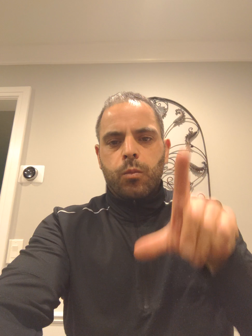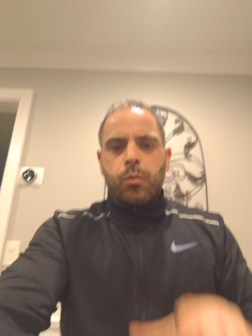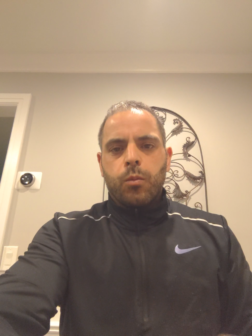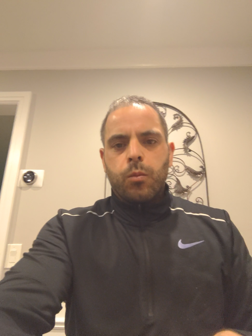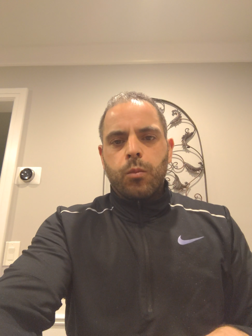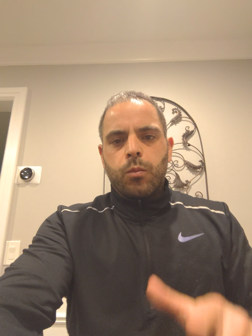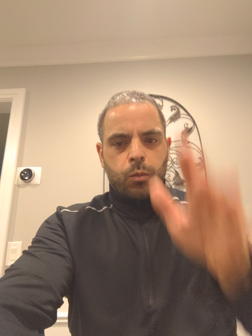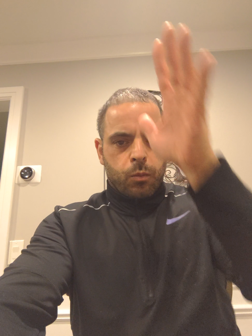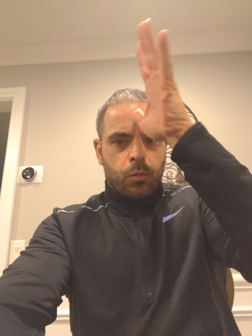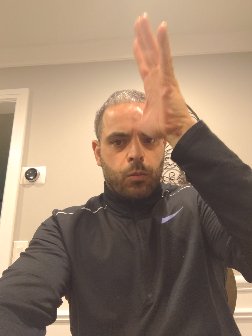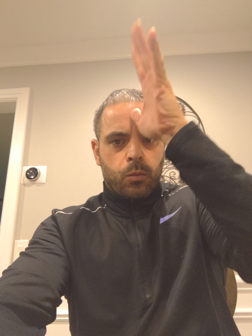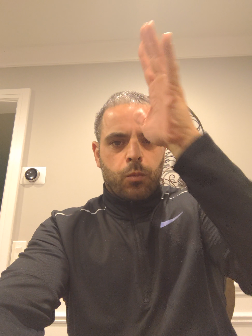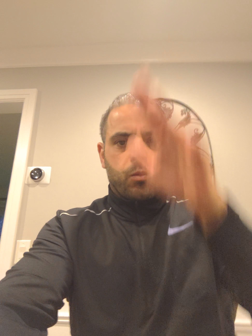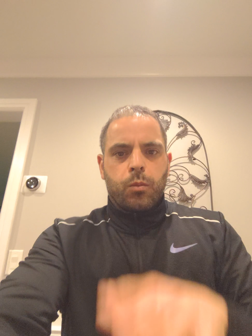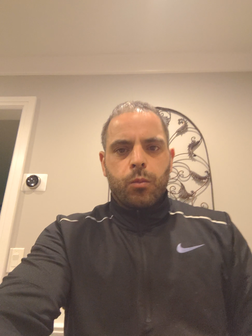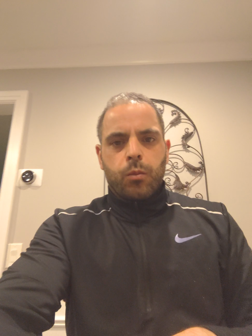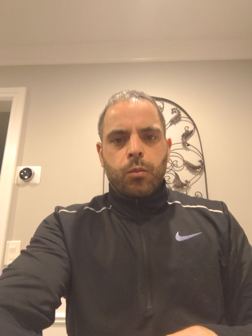dad